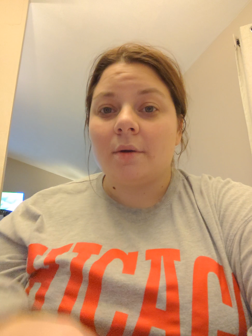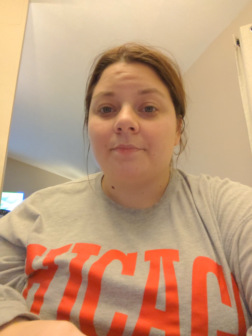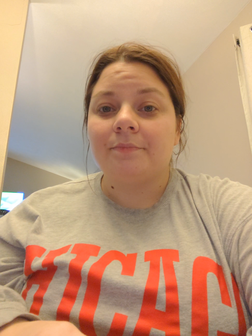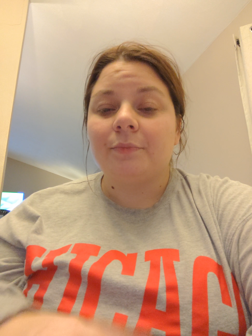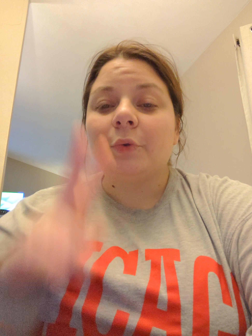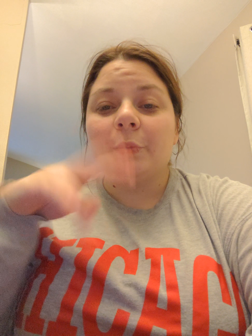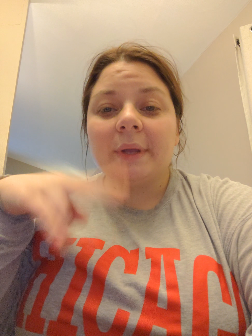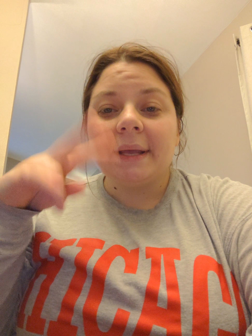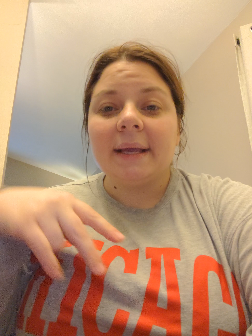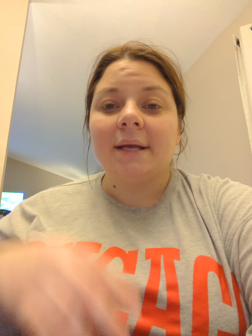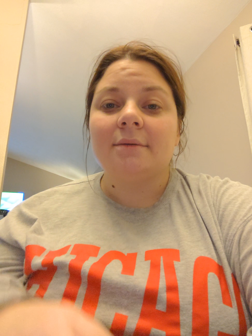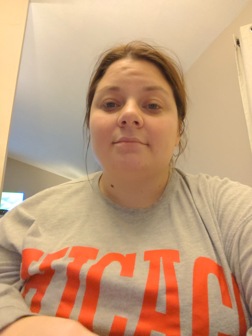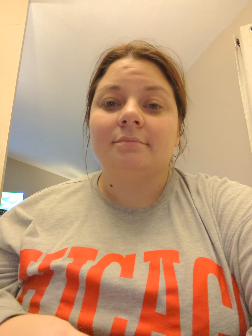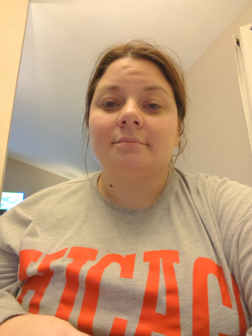read